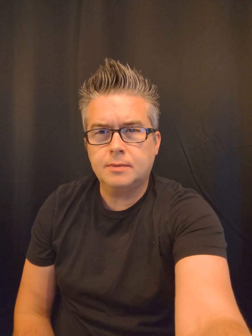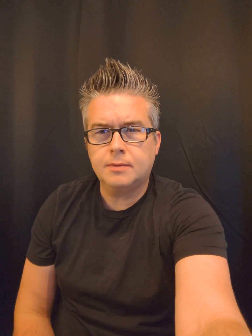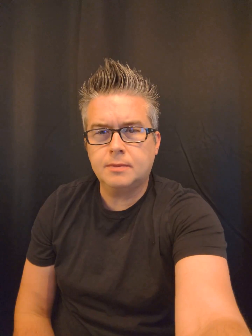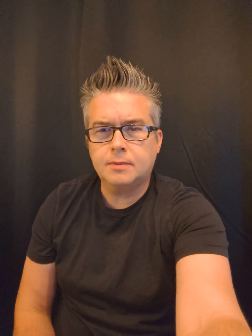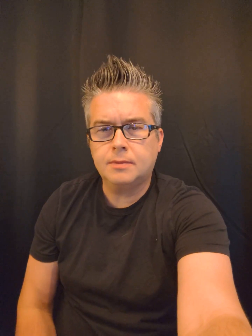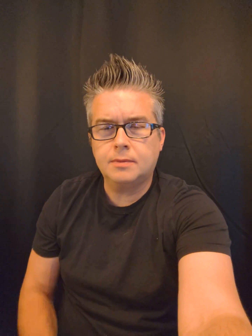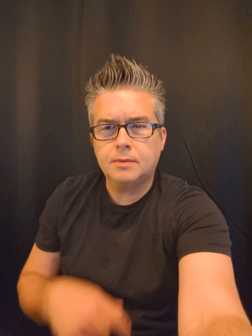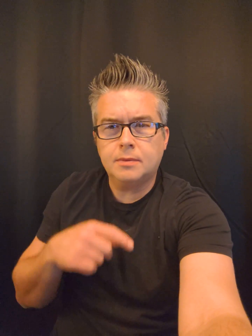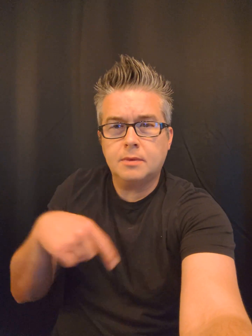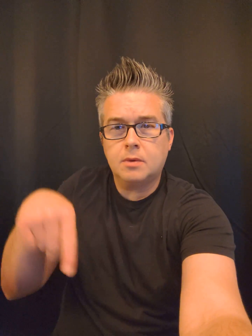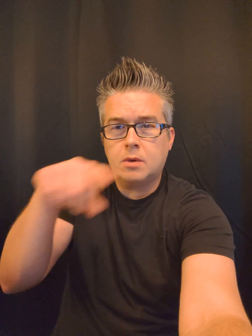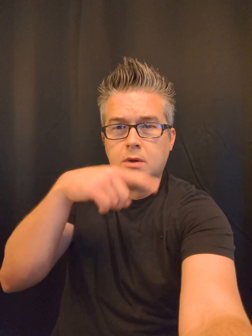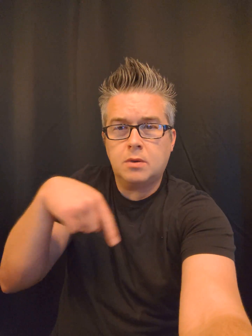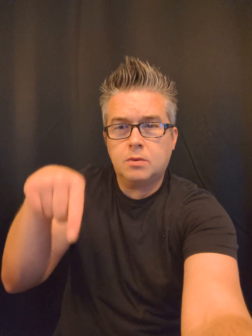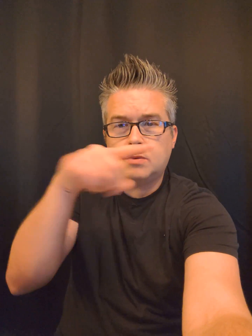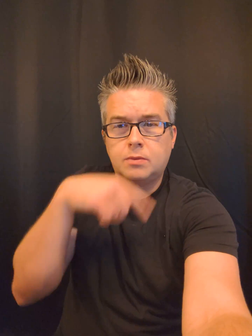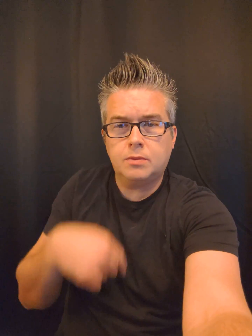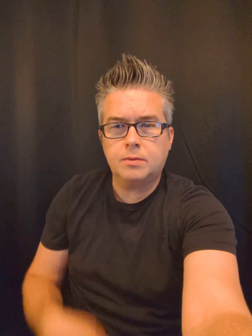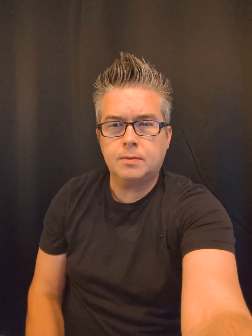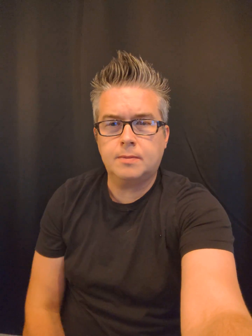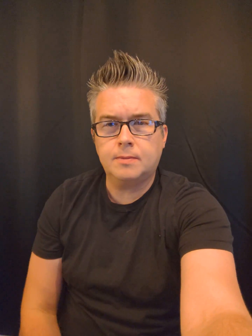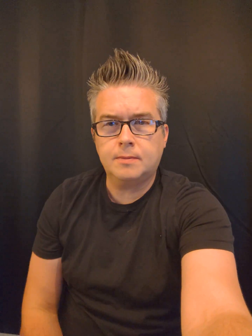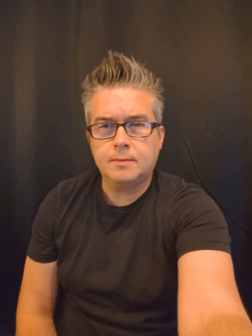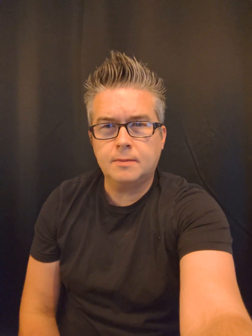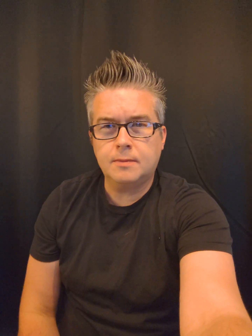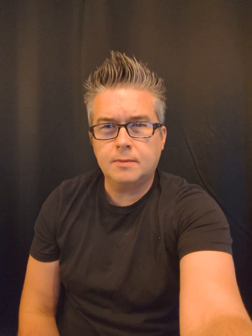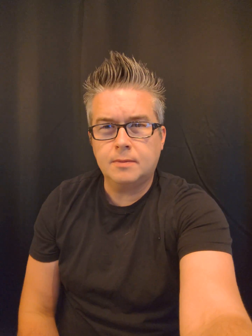around